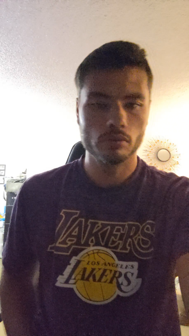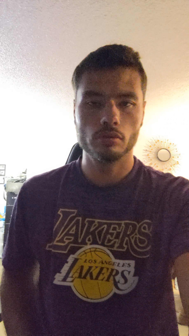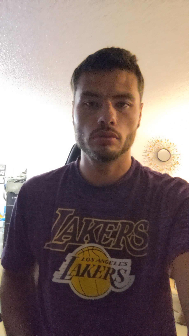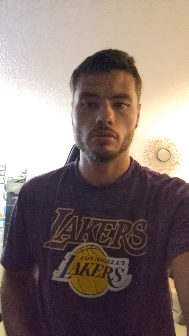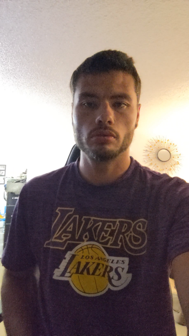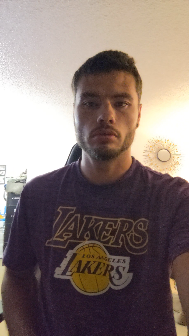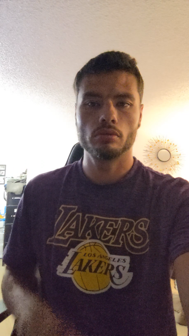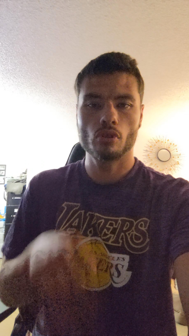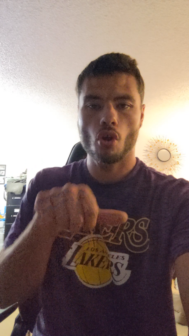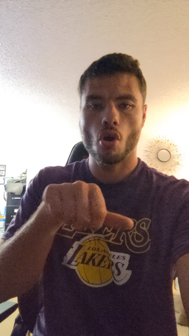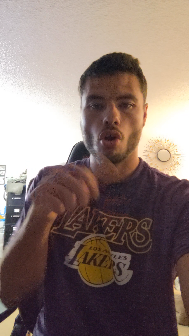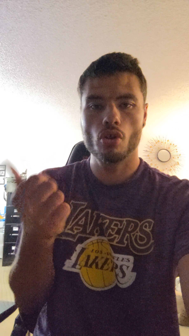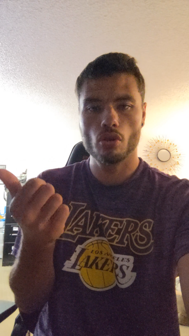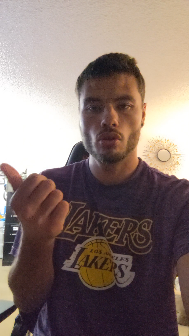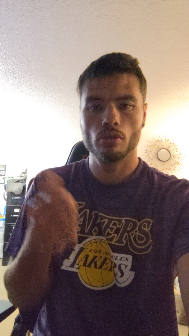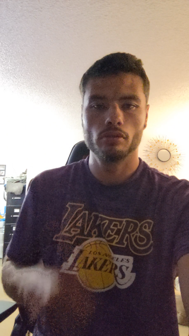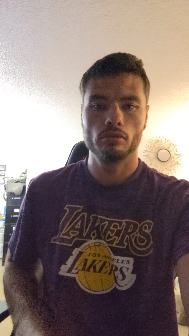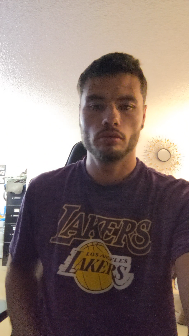other